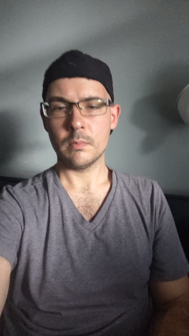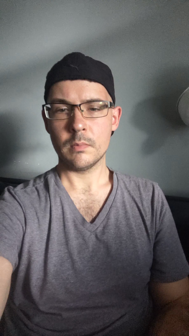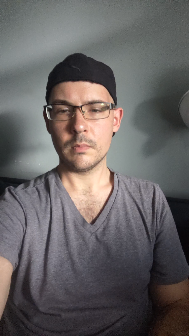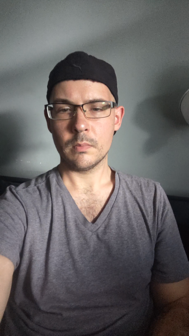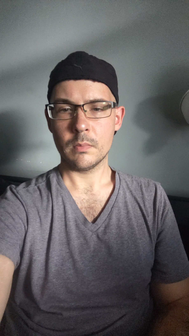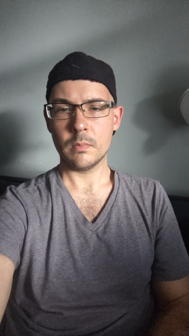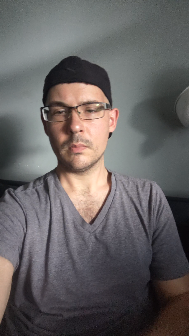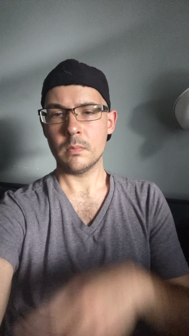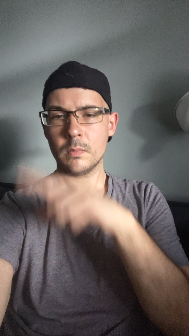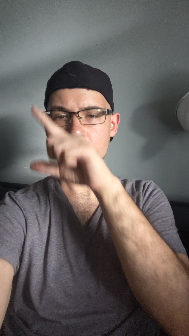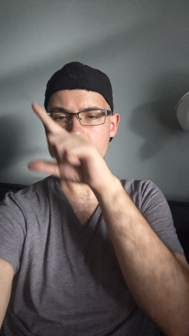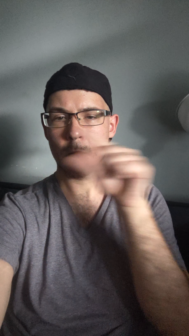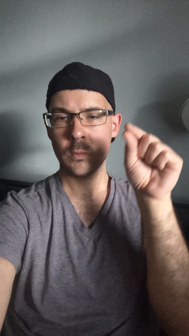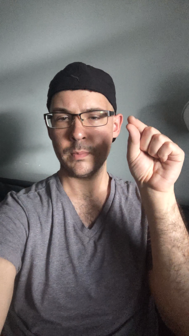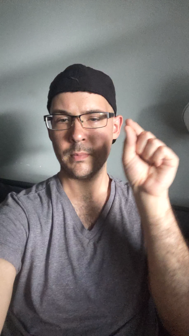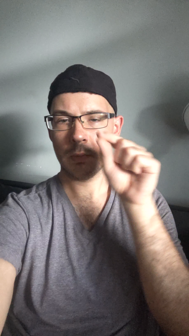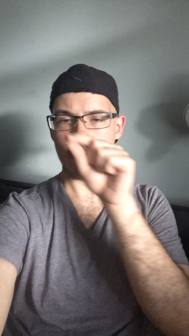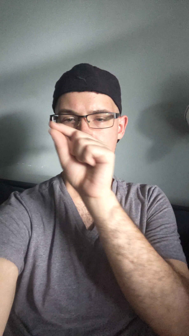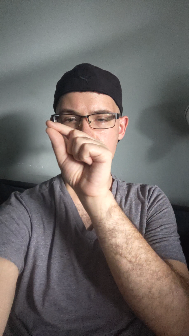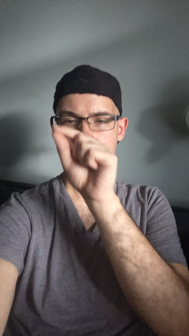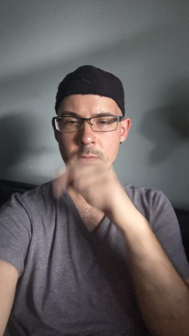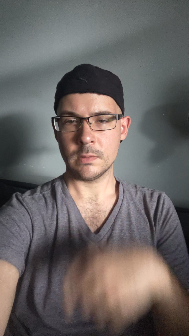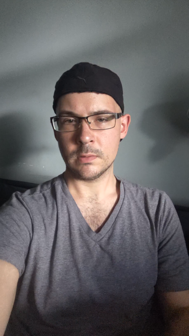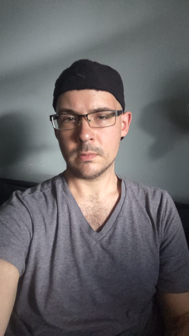peas